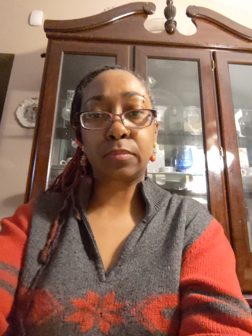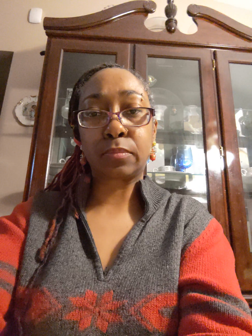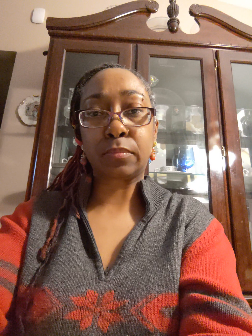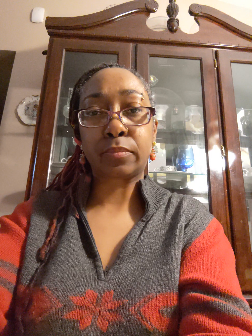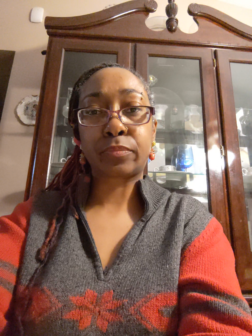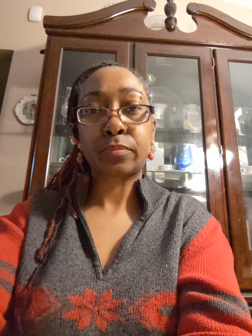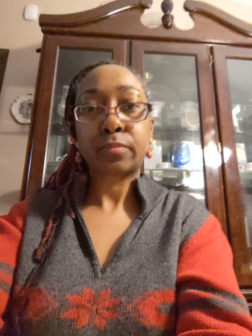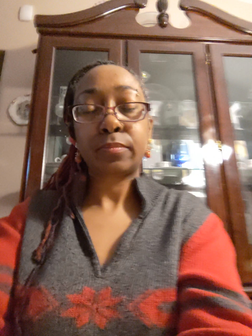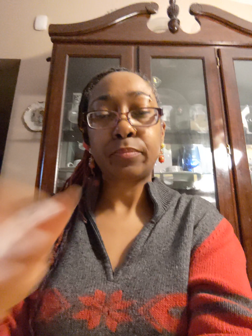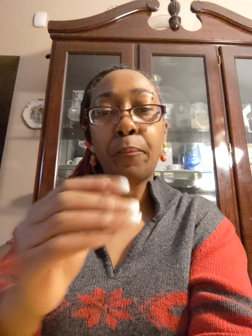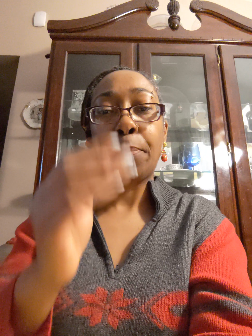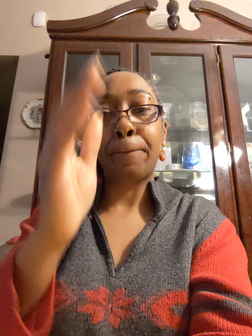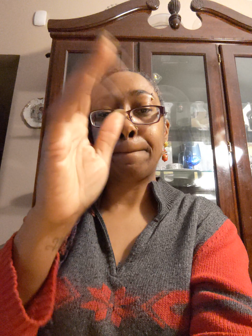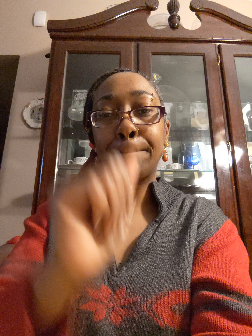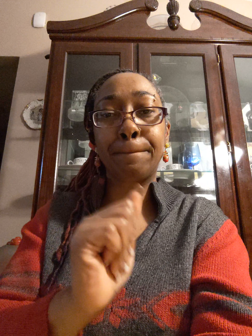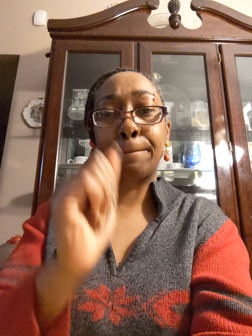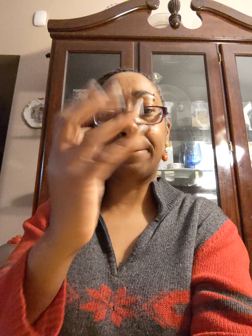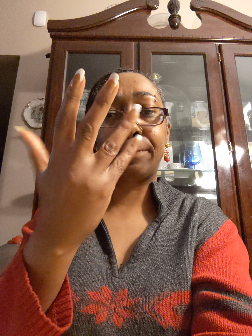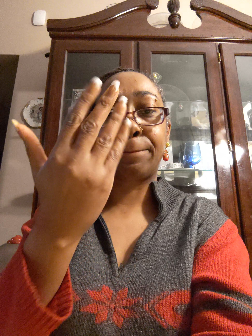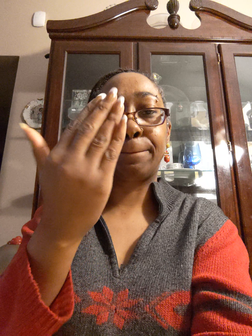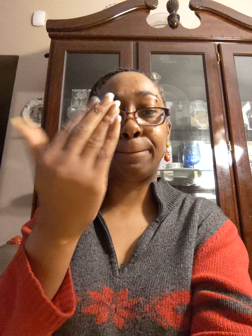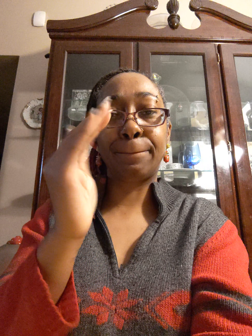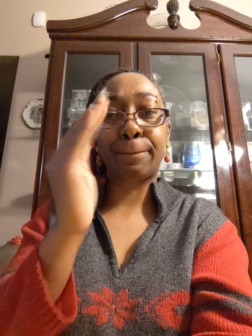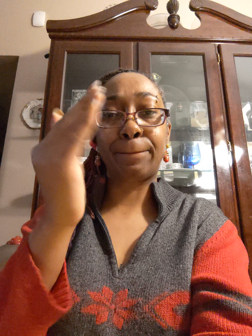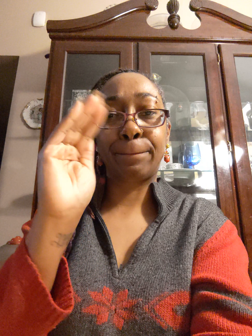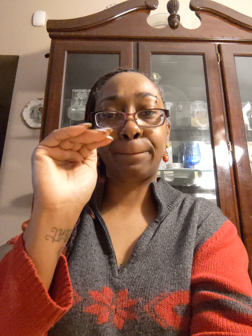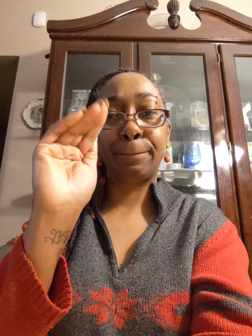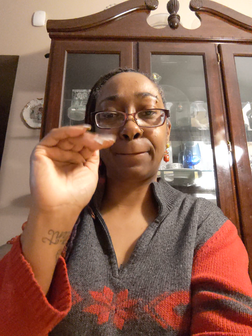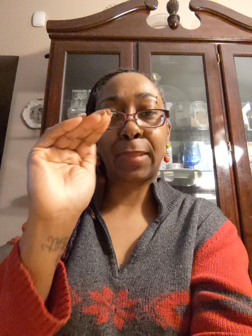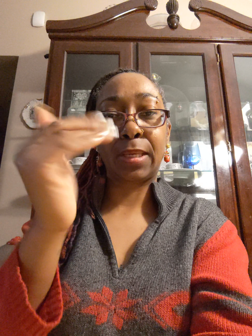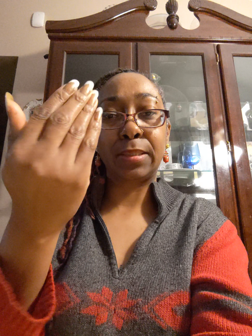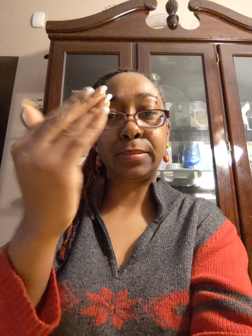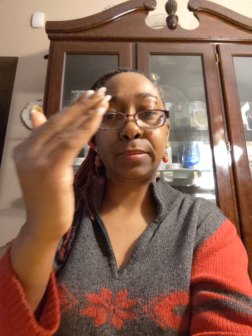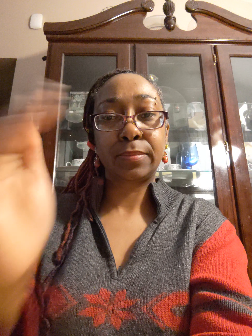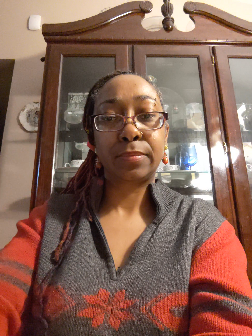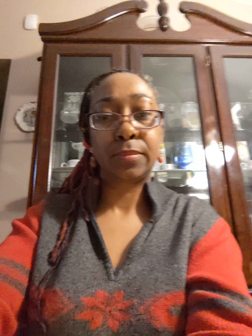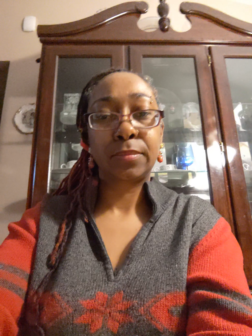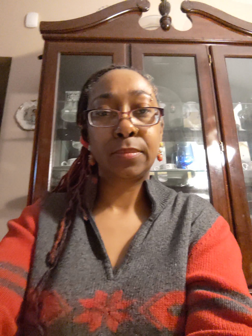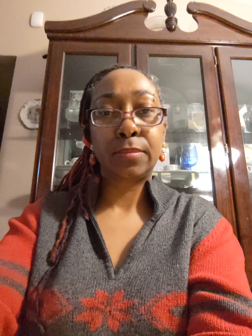mitten